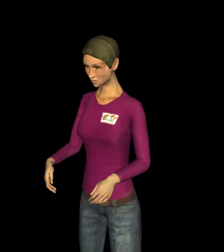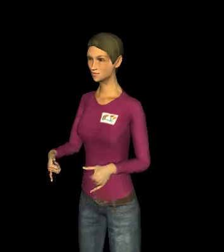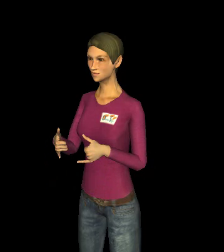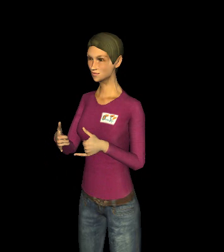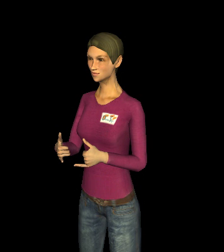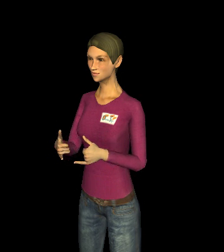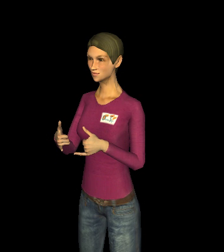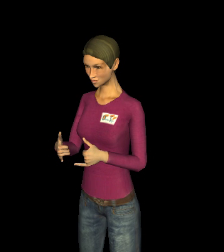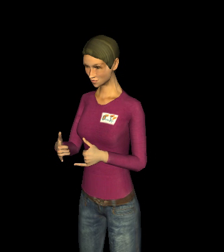هنا